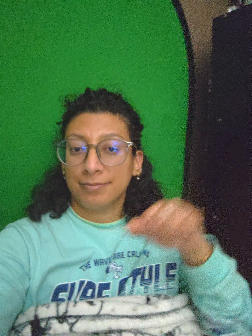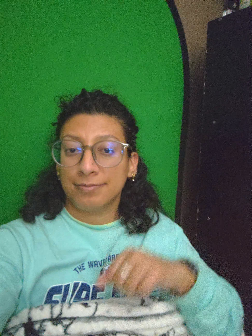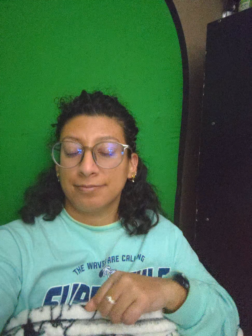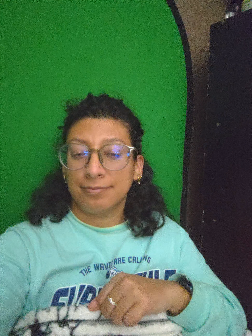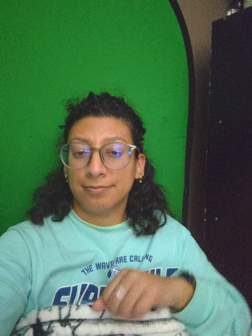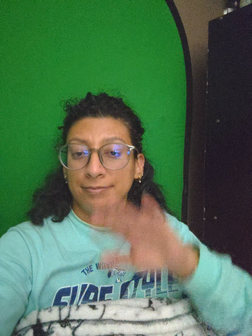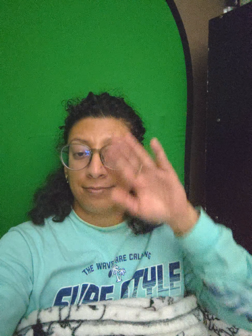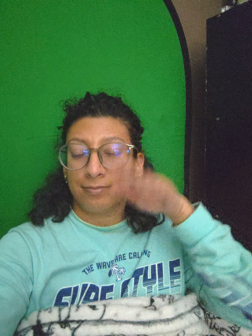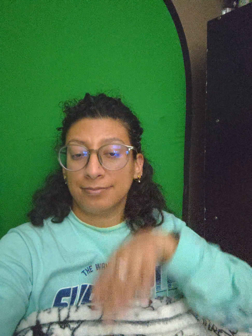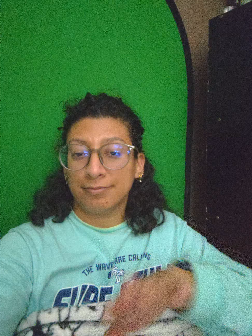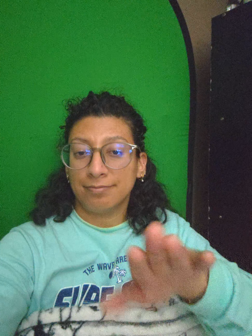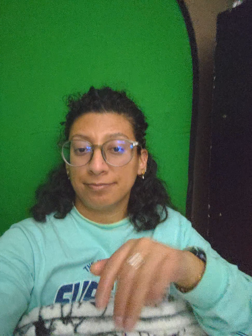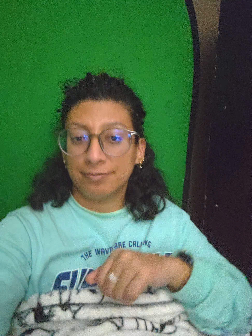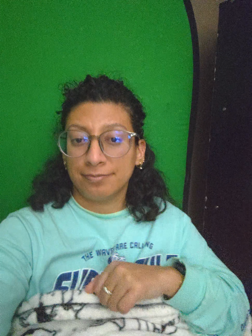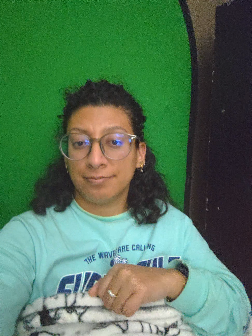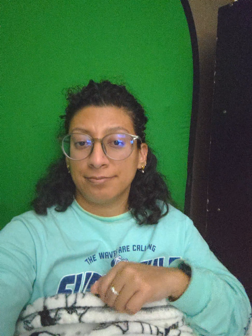elephant